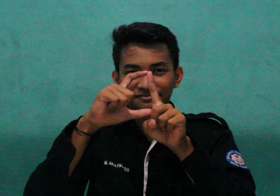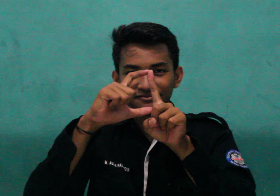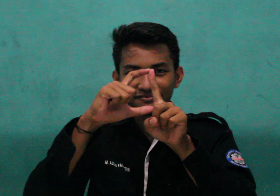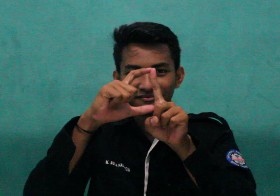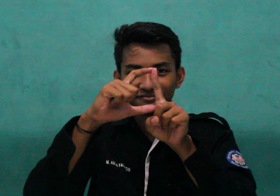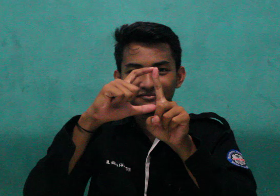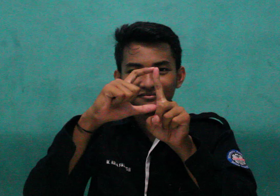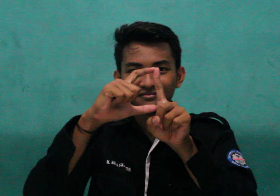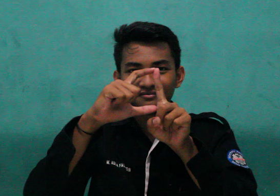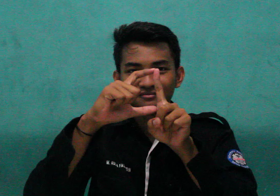D